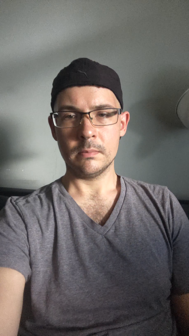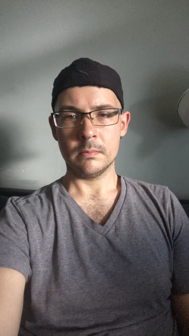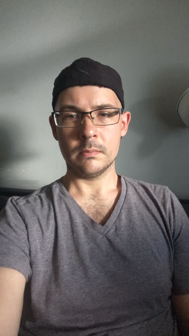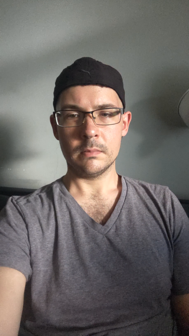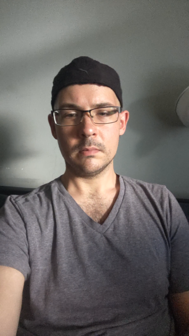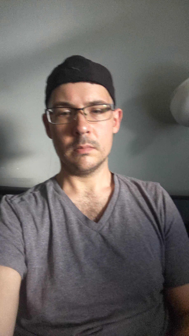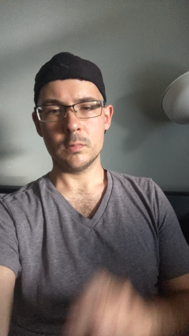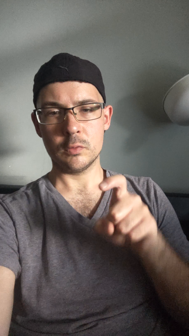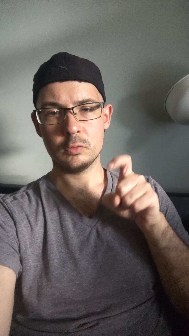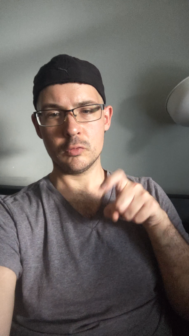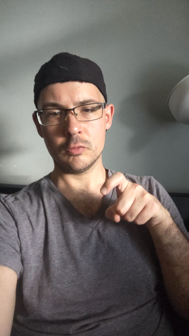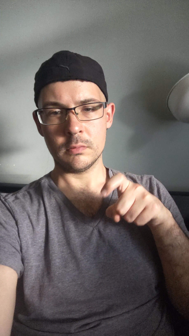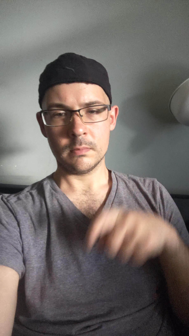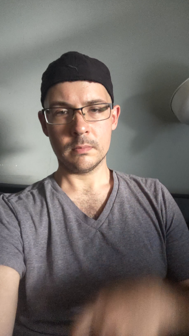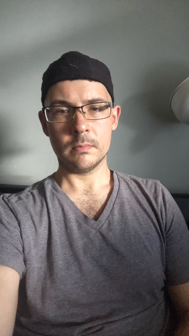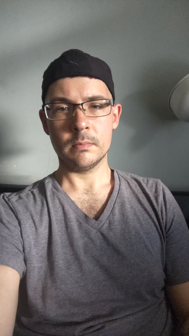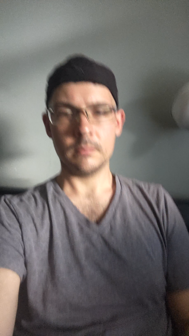should